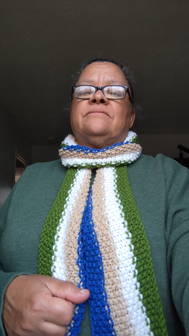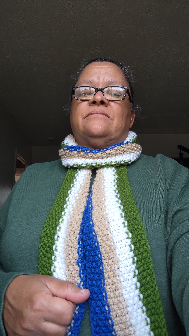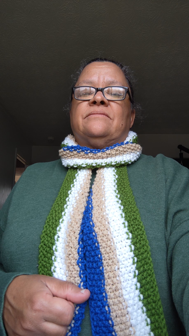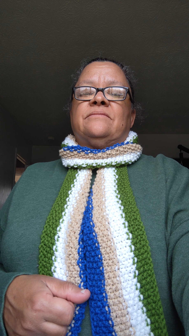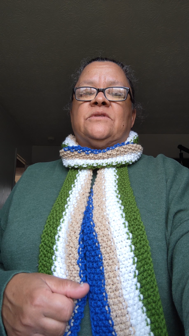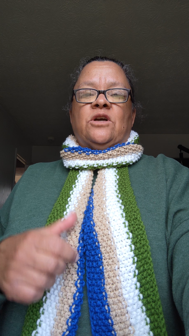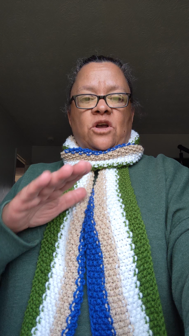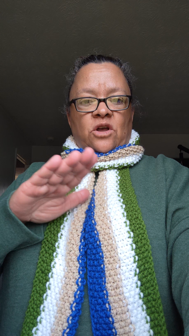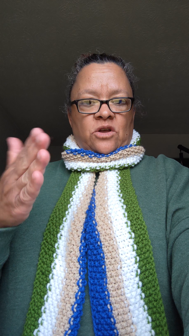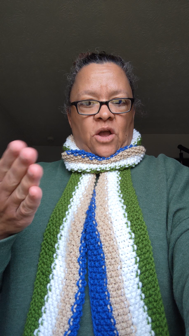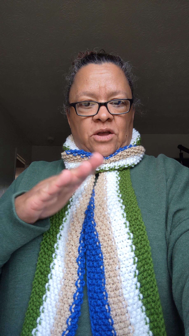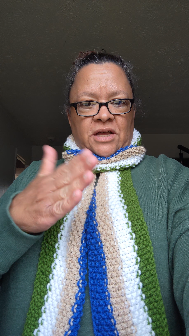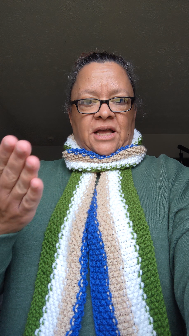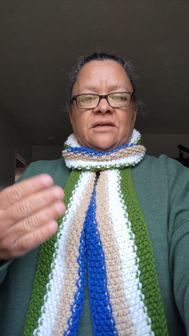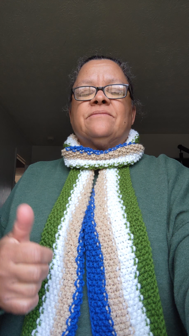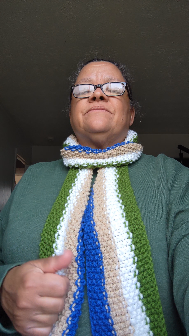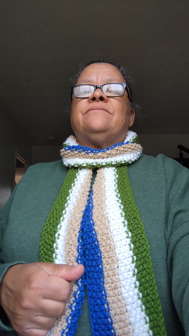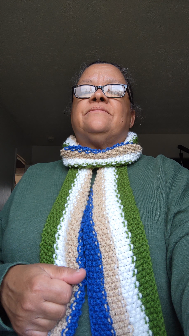cook